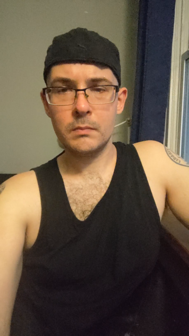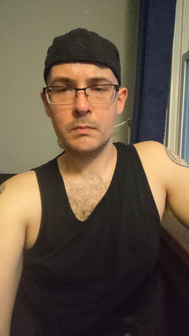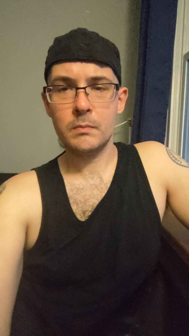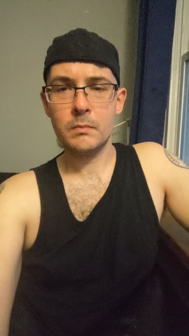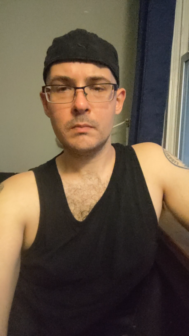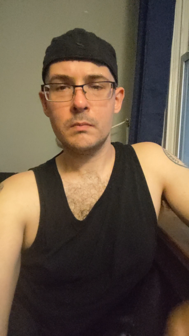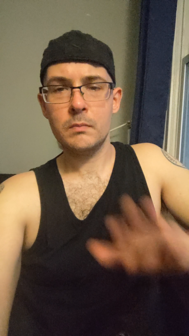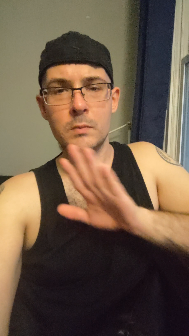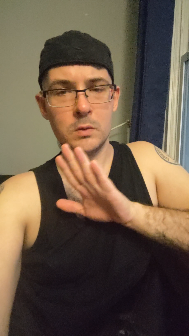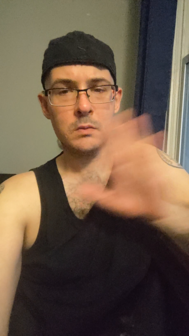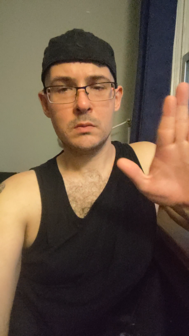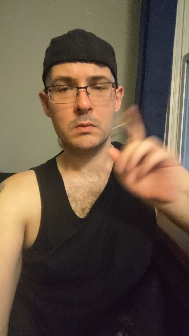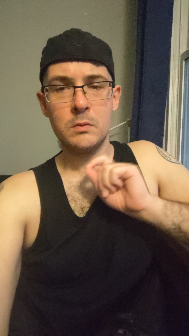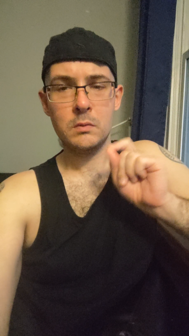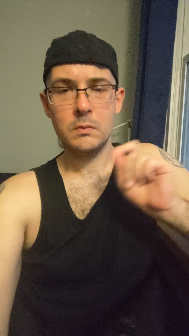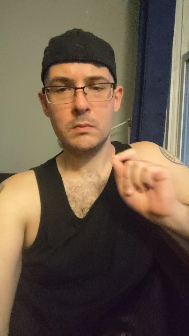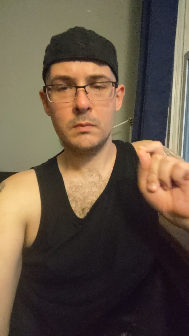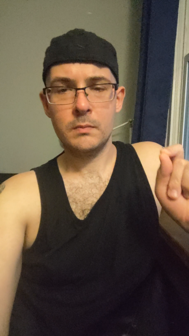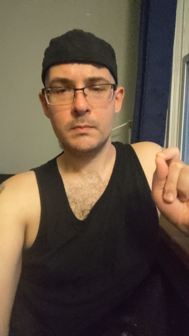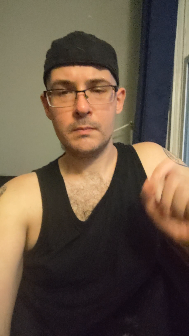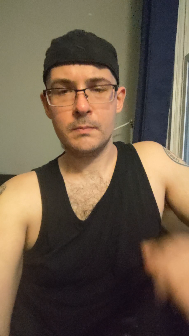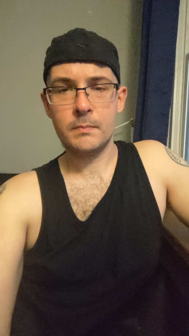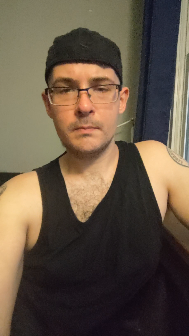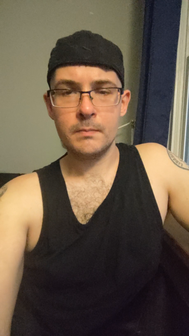chalk